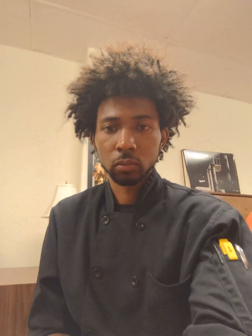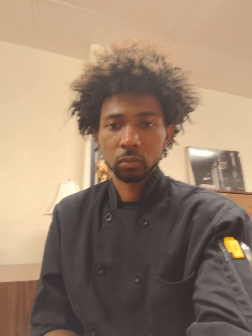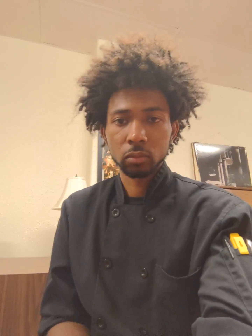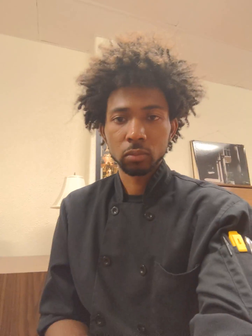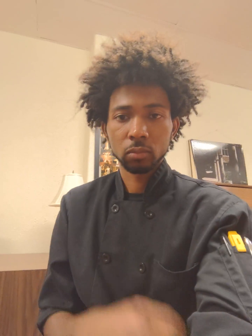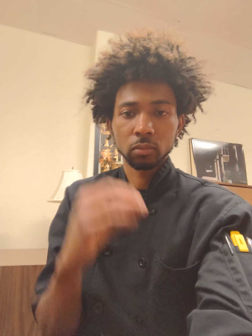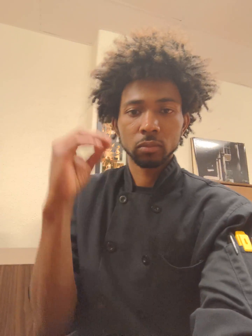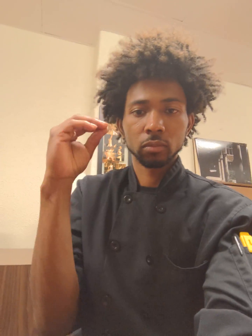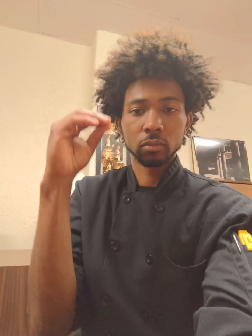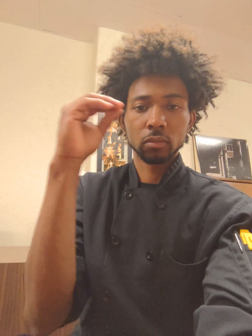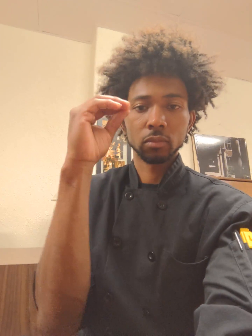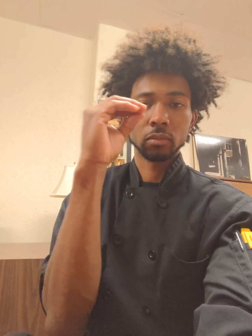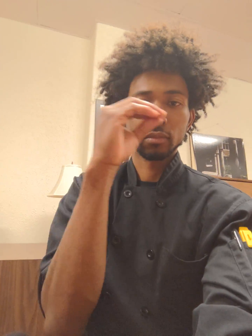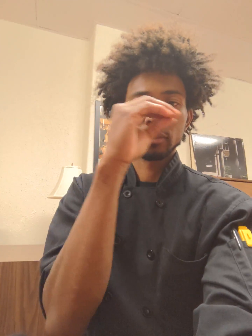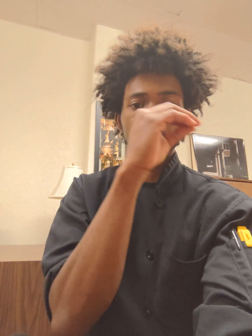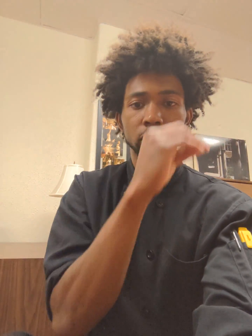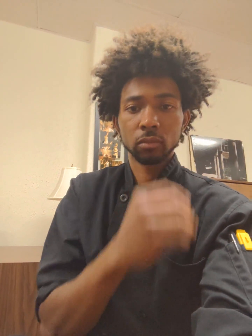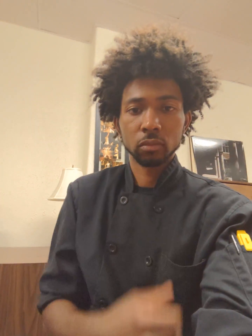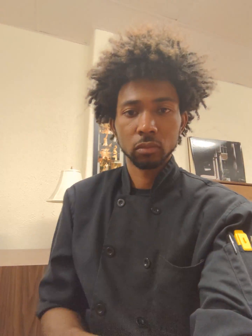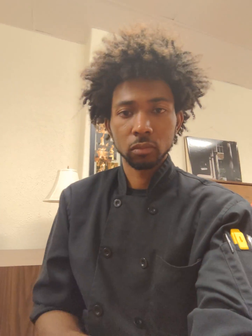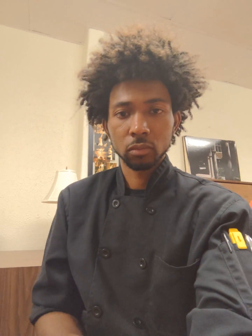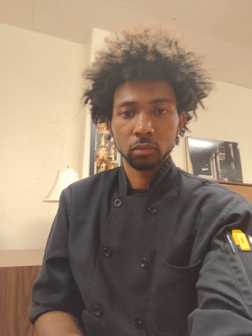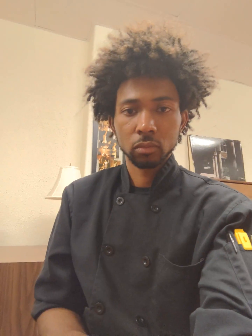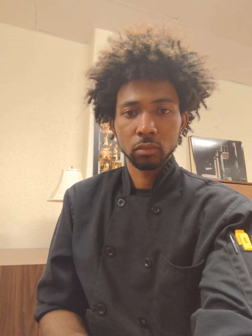dinosaur